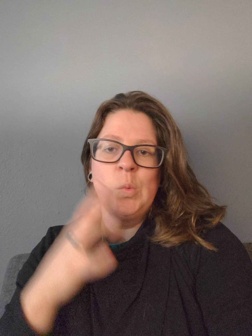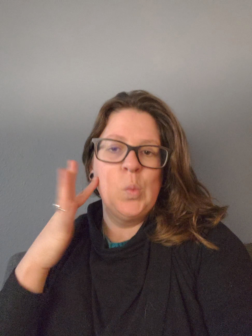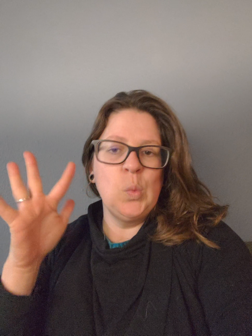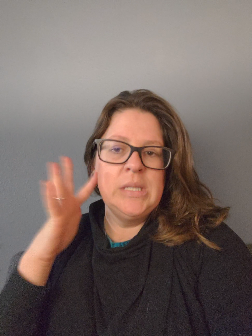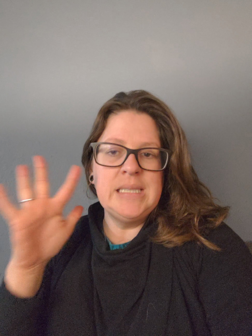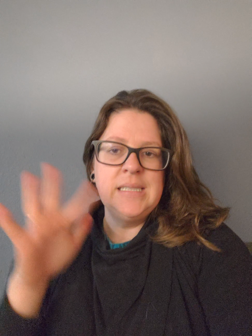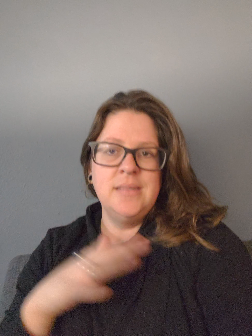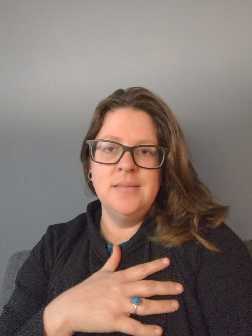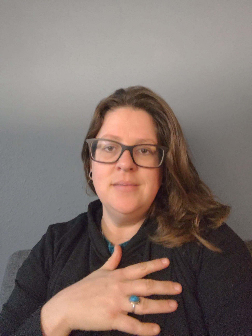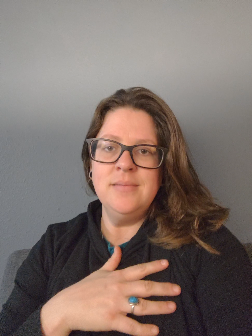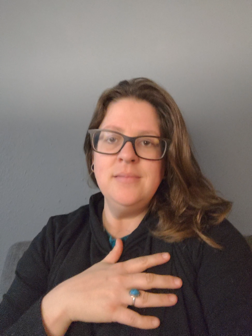noisy